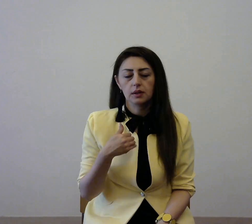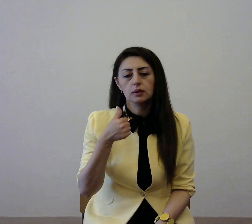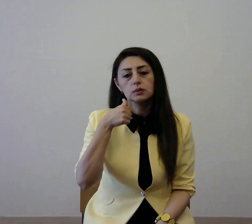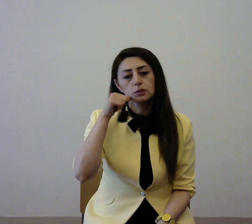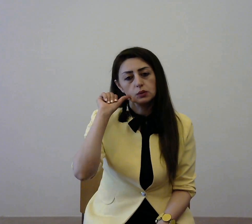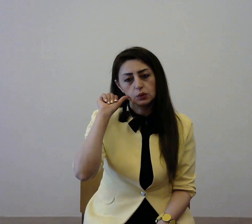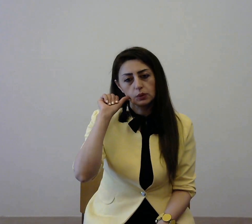dünən